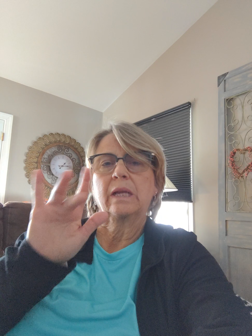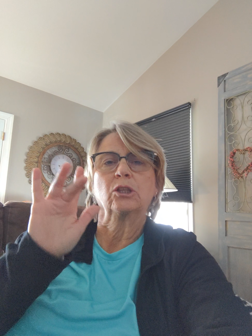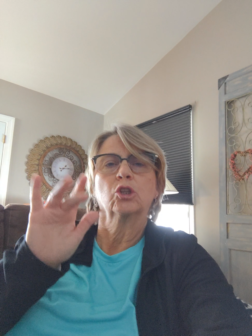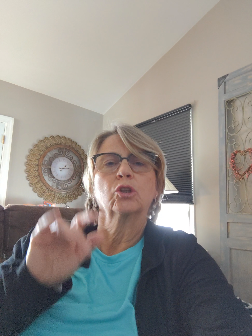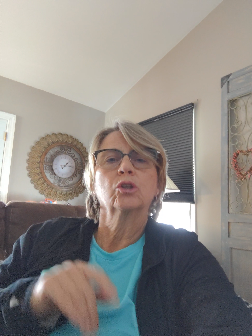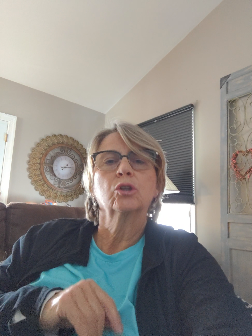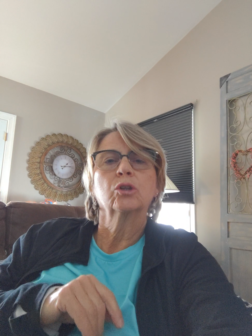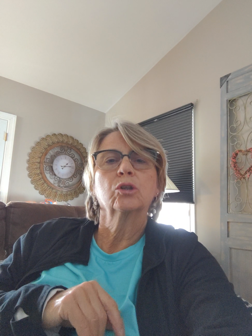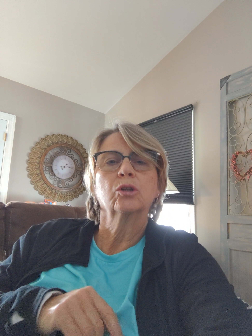touch